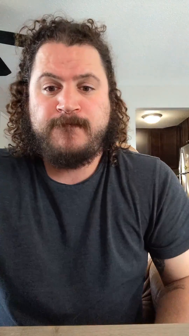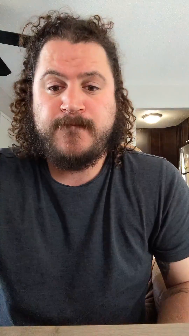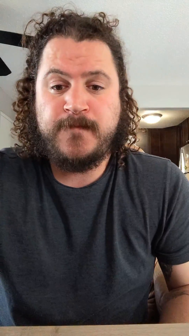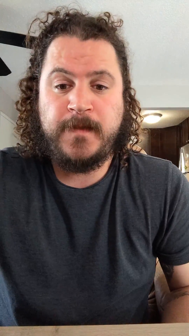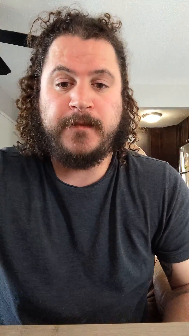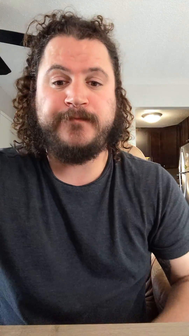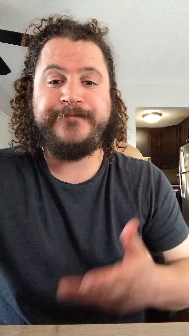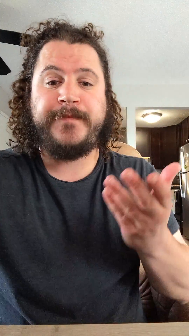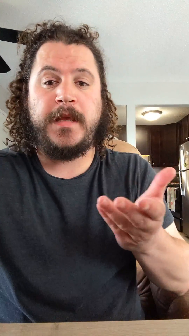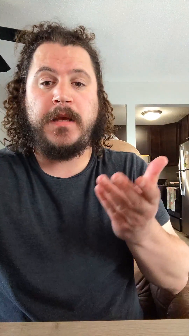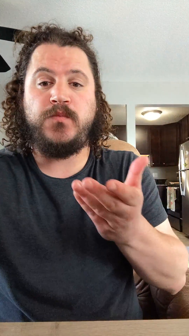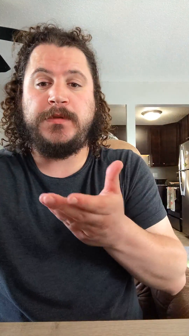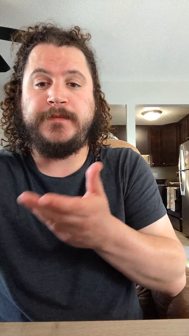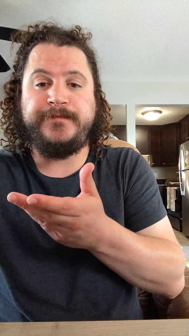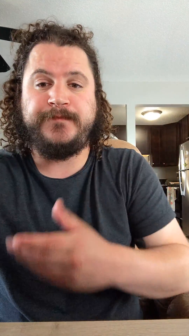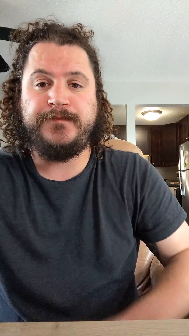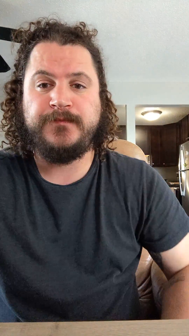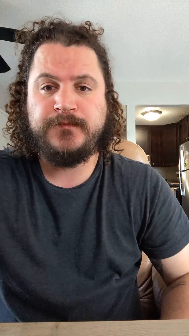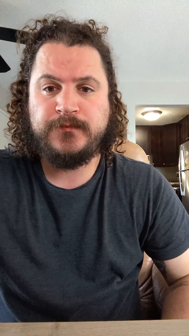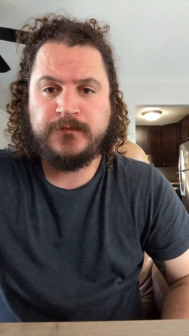carry